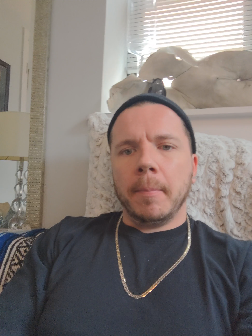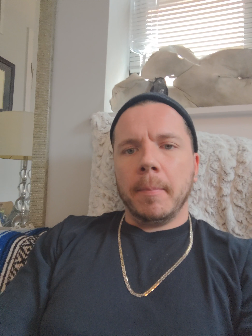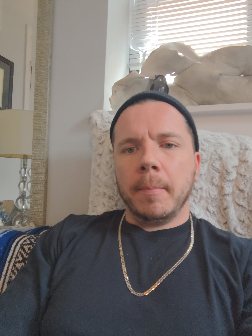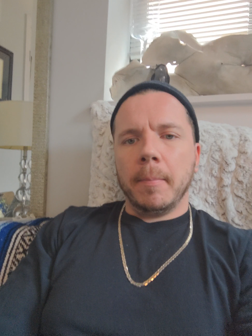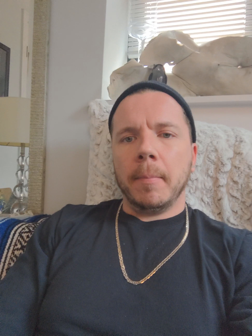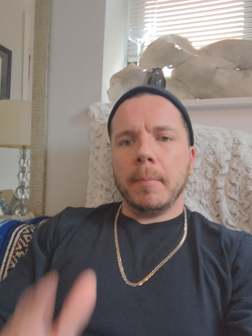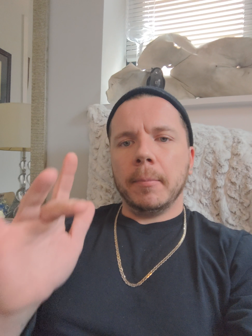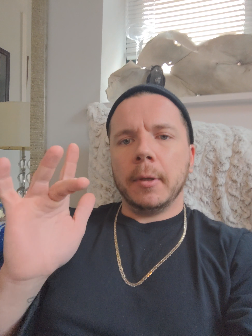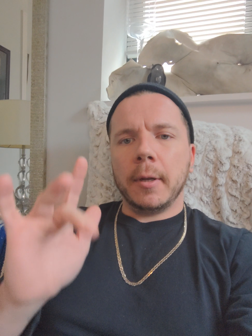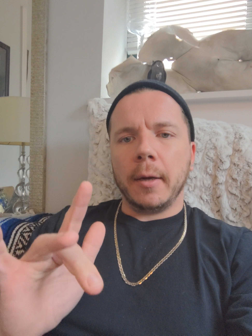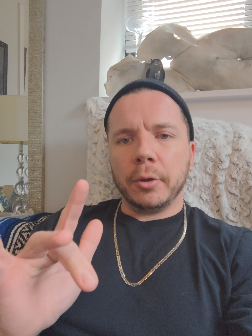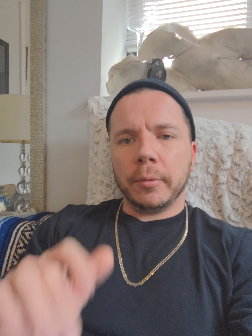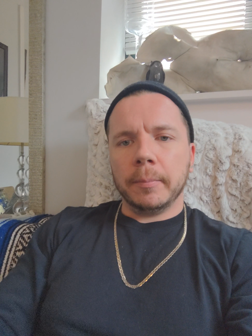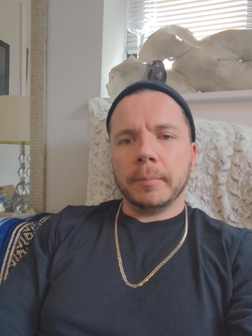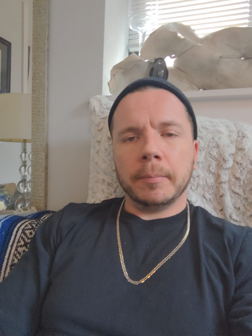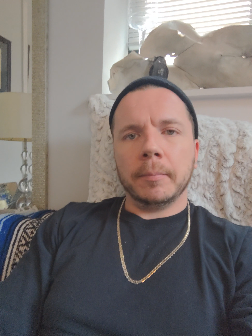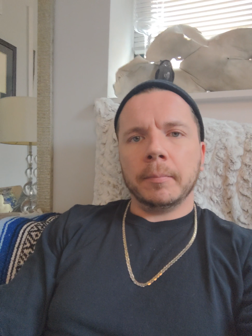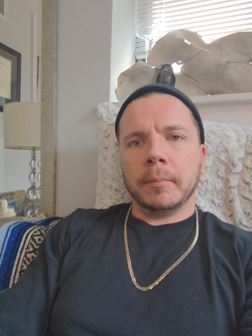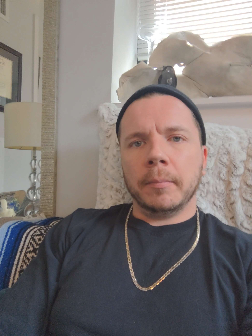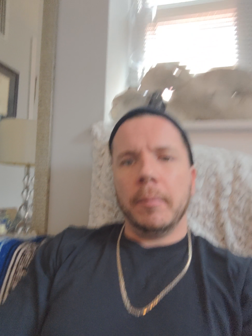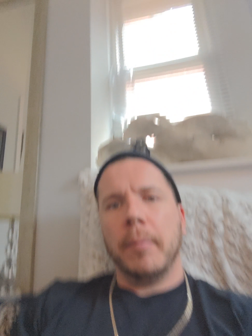touch